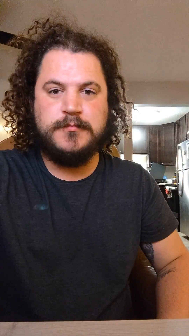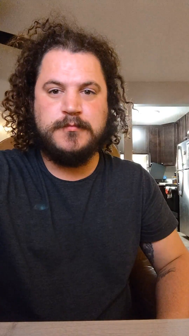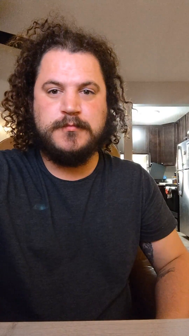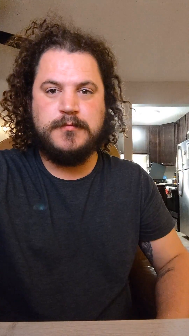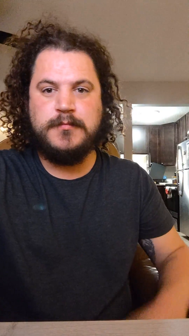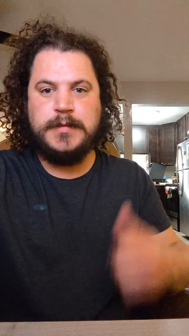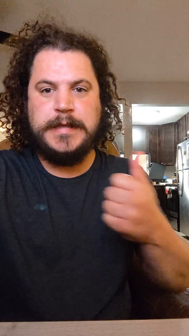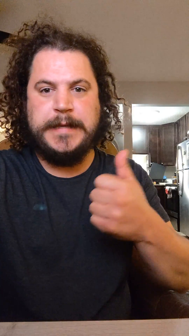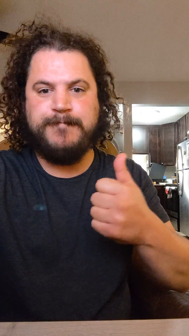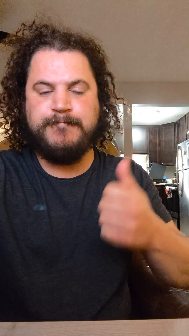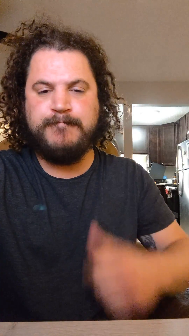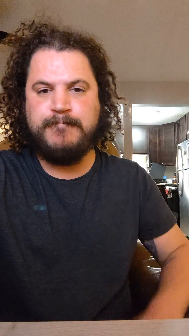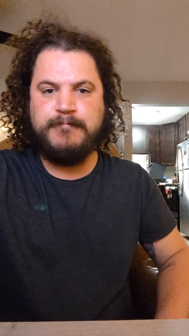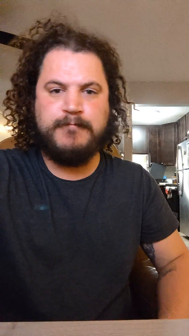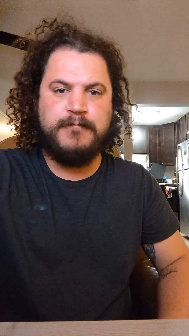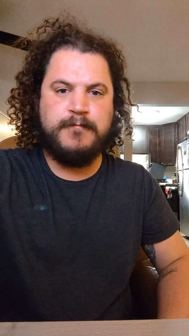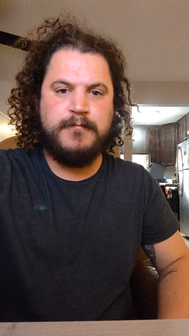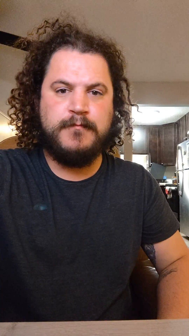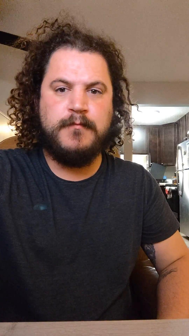game